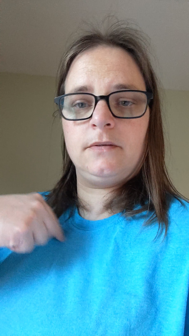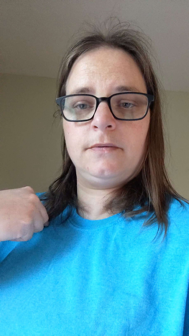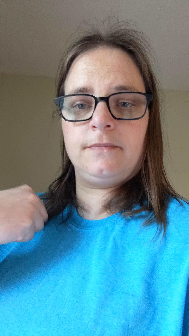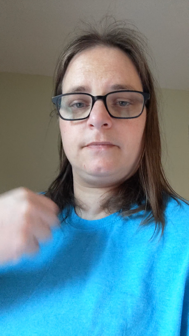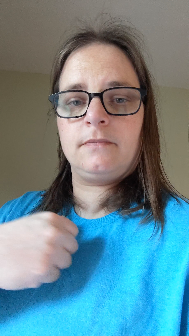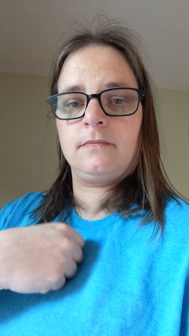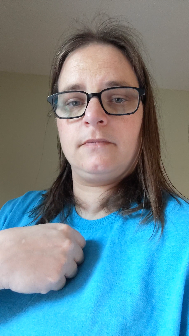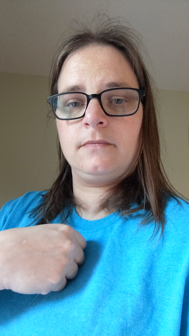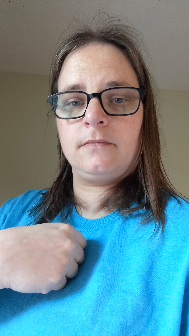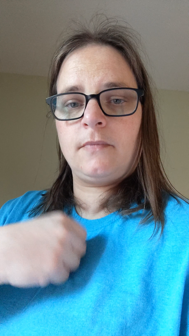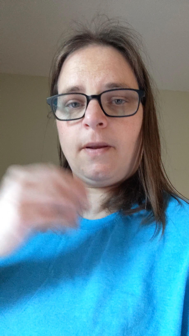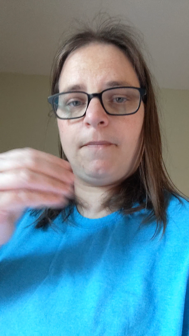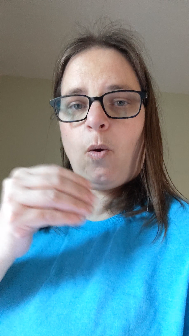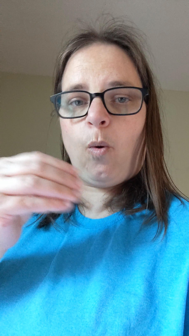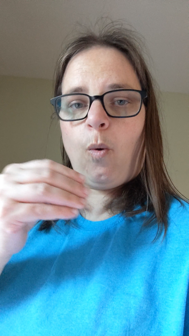more